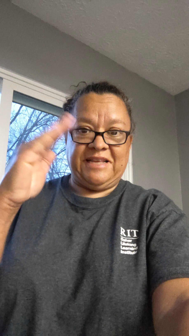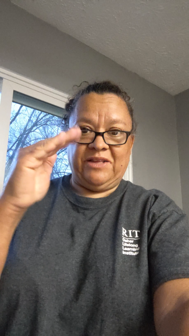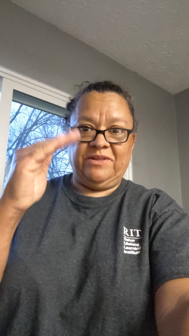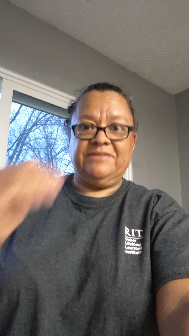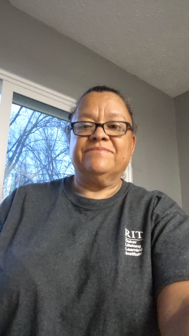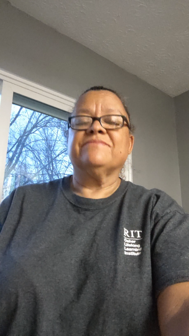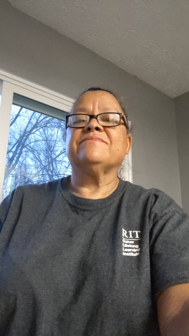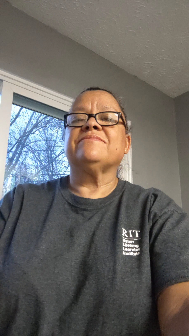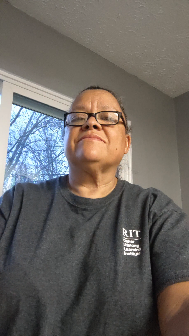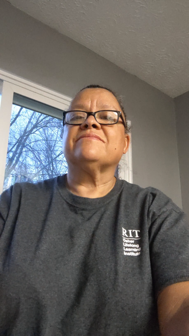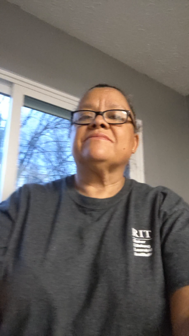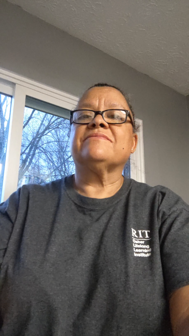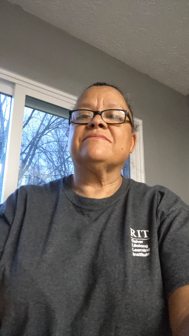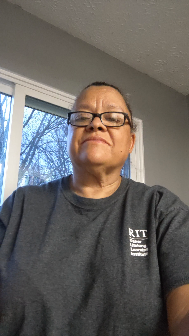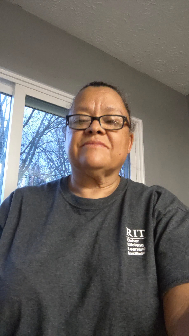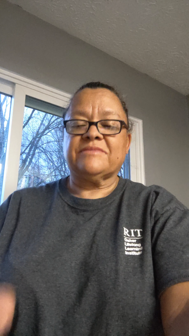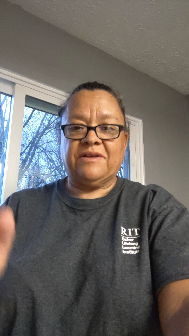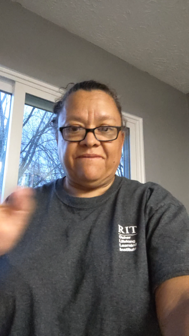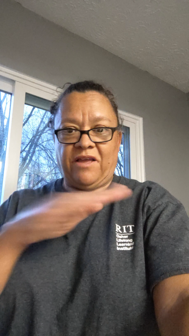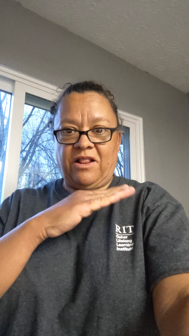full